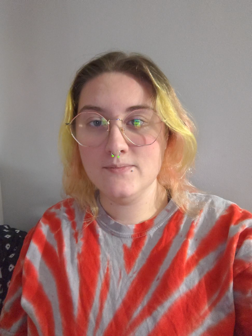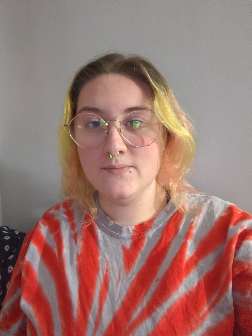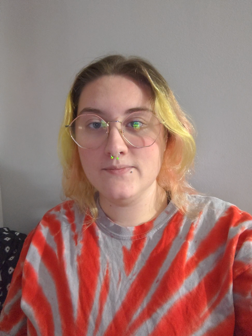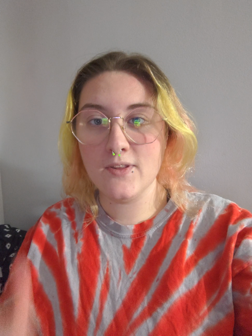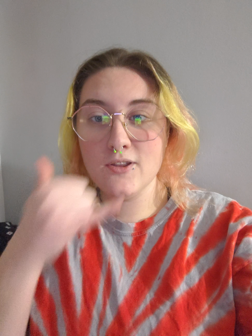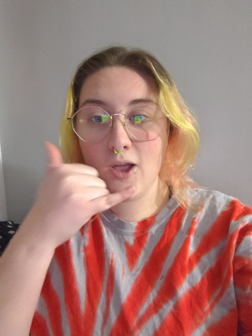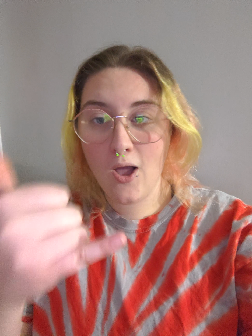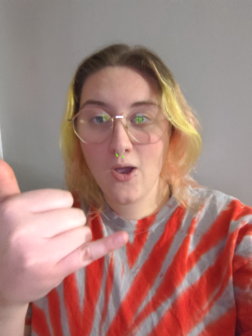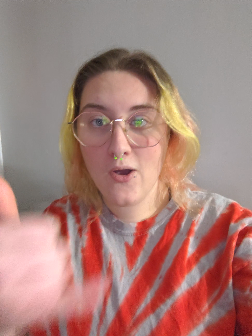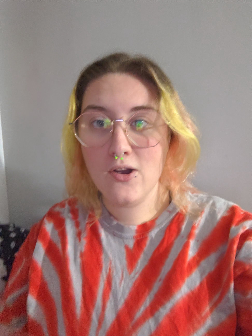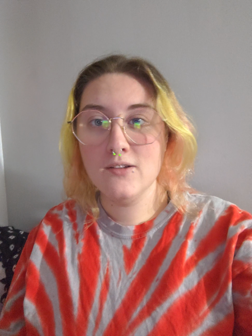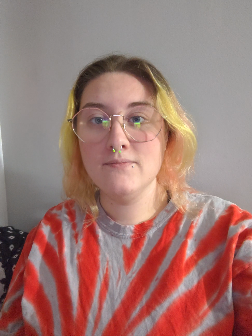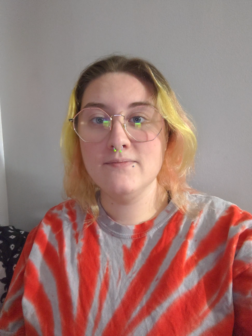call on the phone